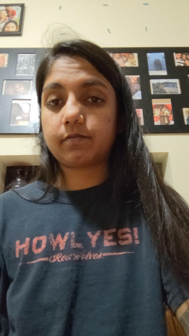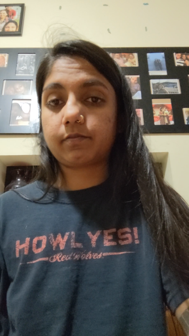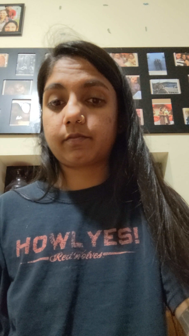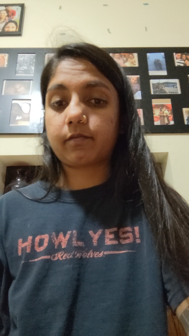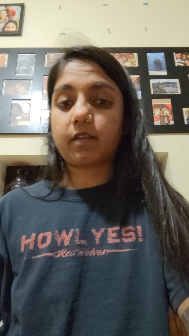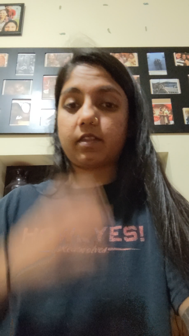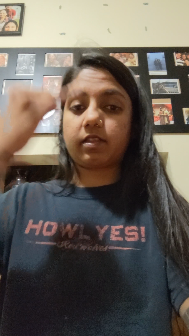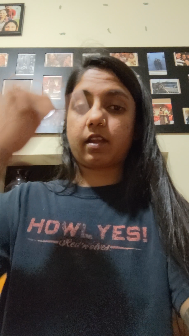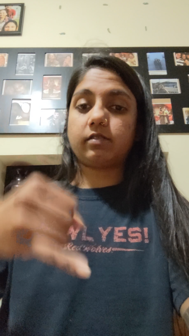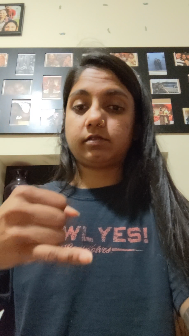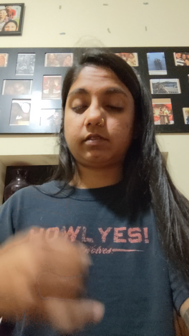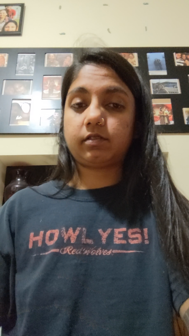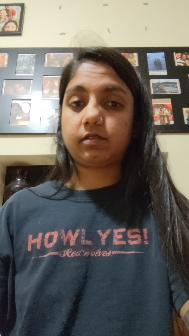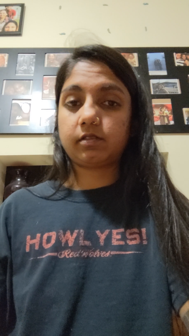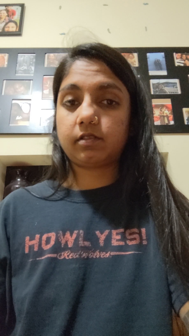last